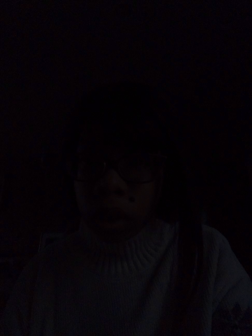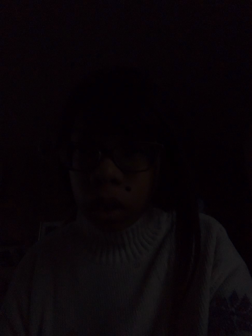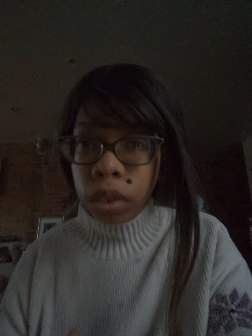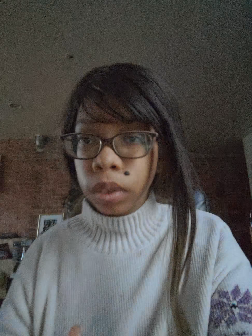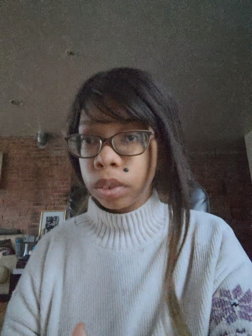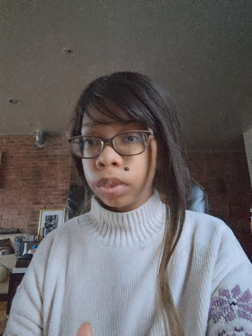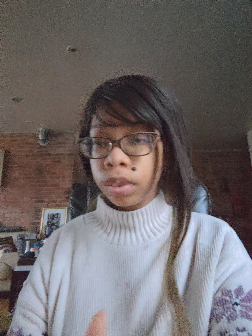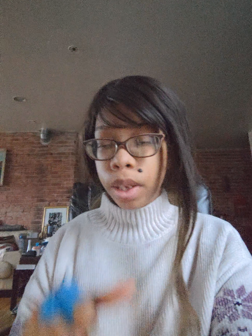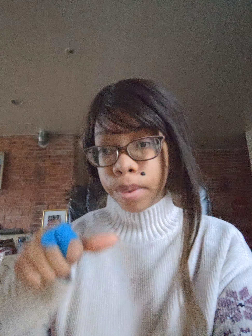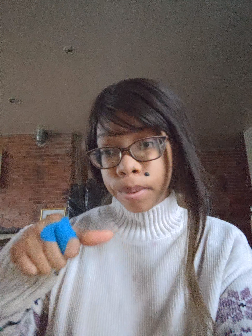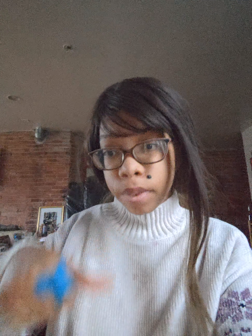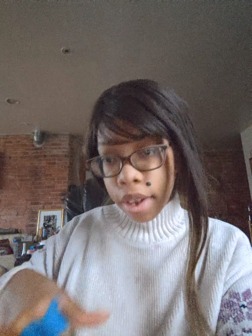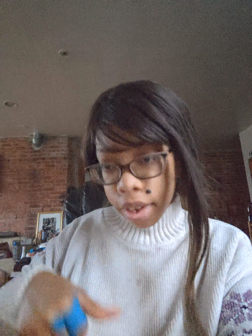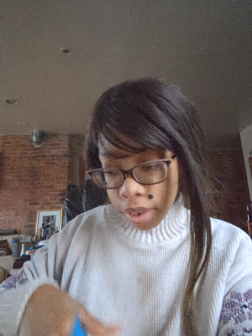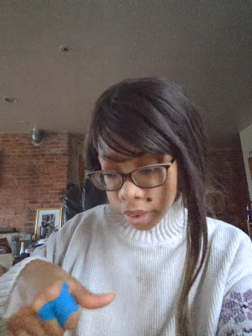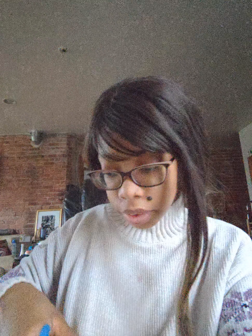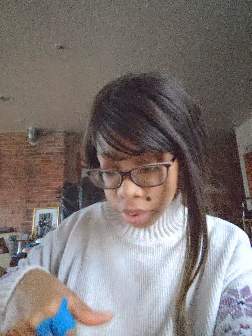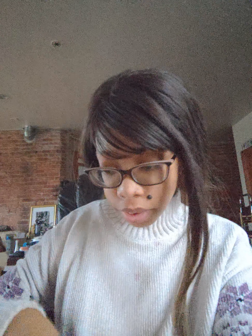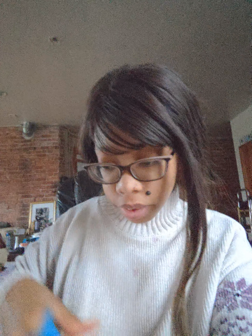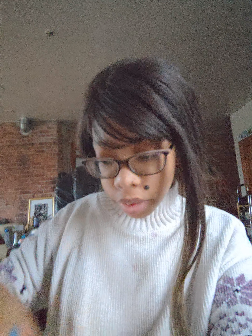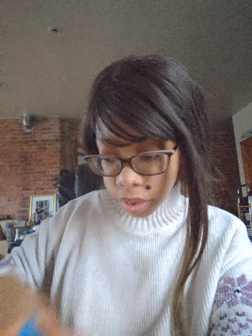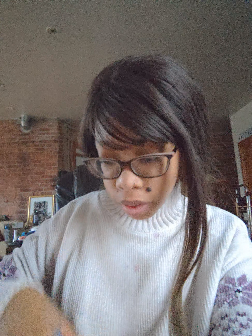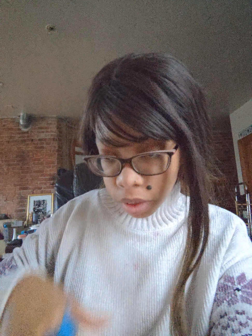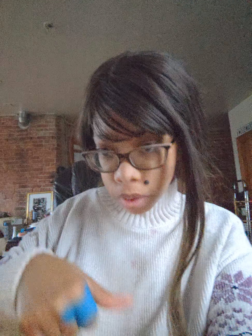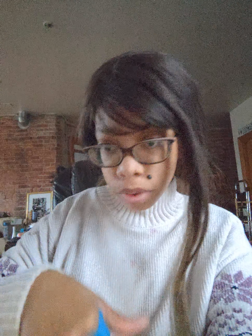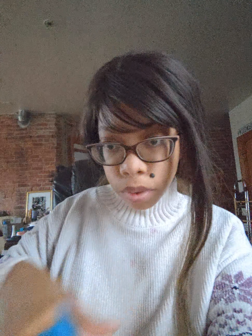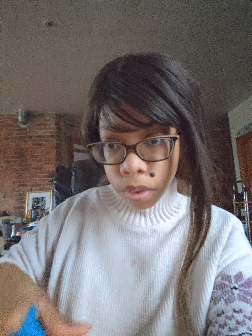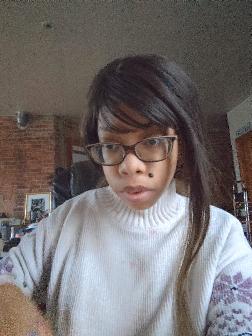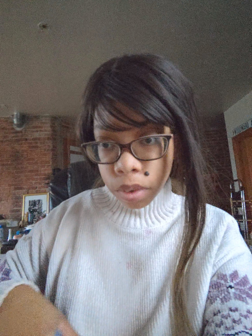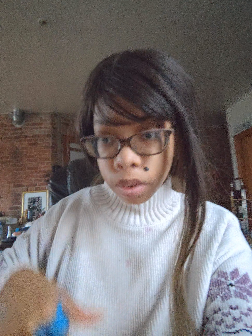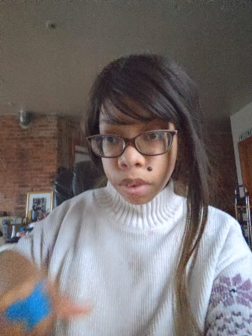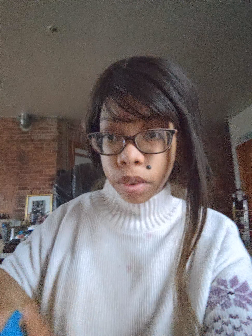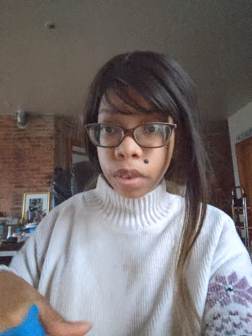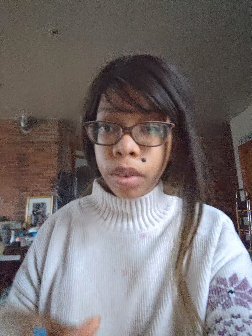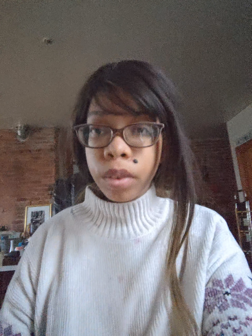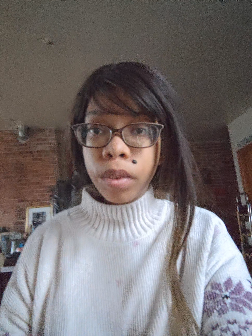puzzle